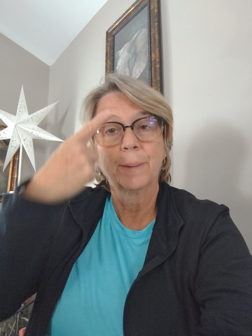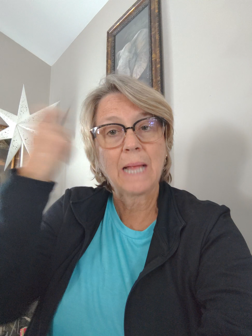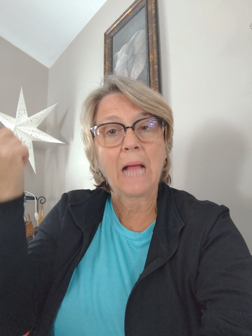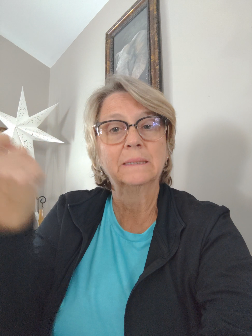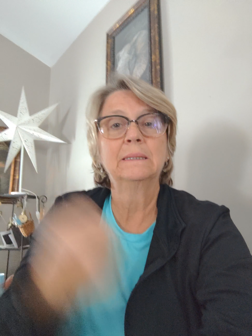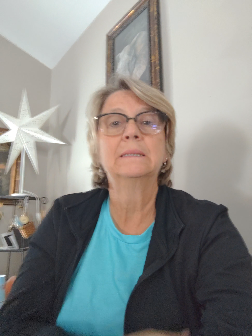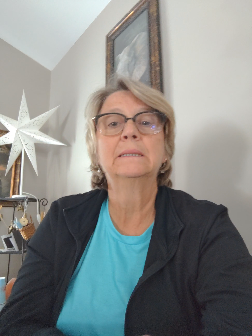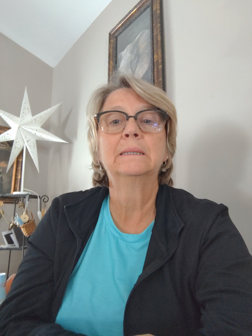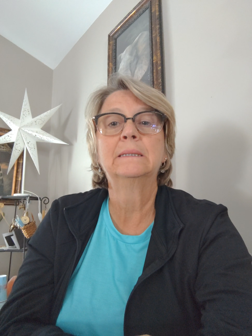because